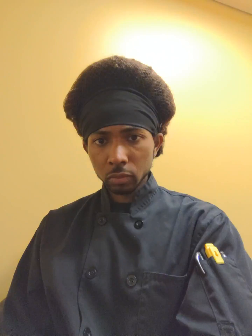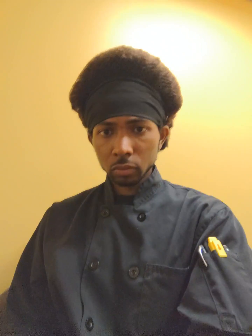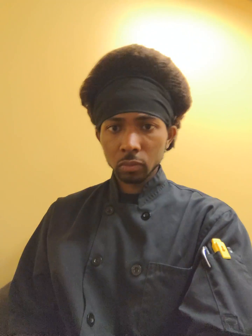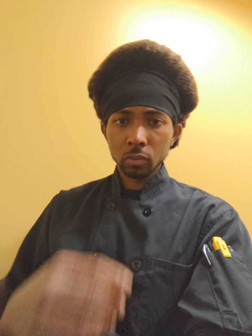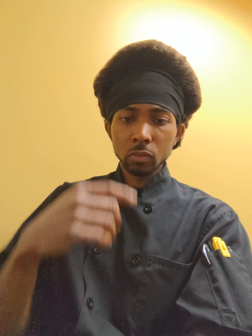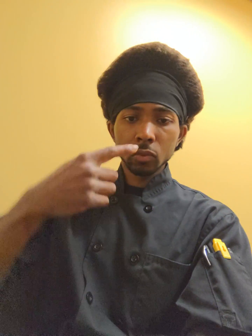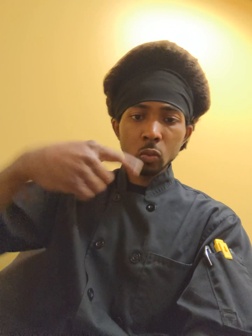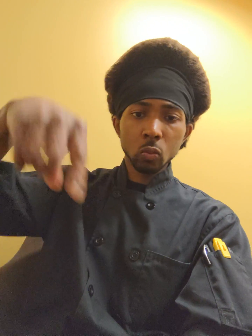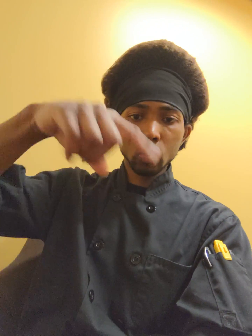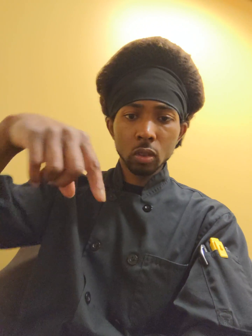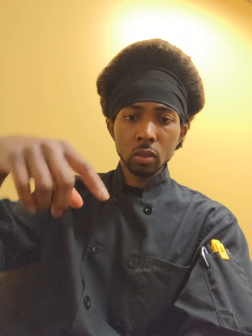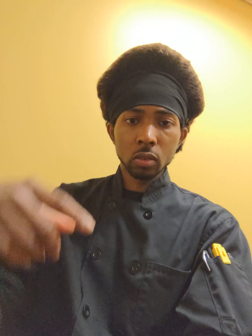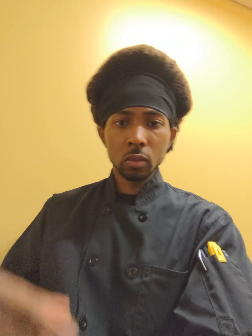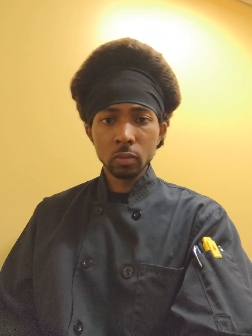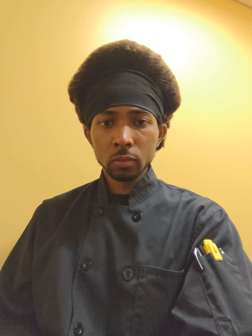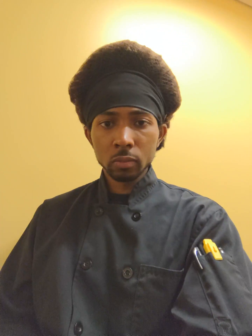around